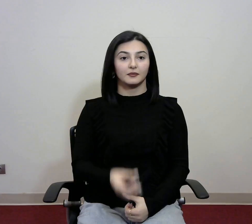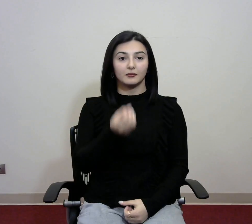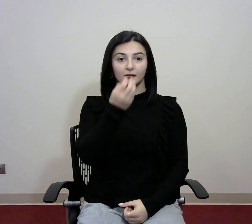bakı